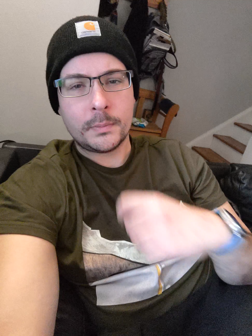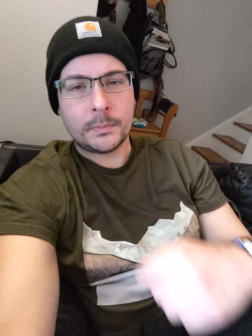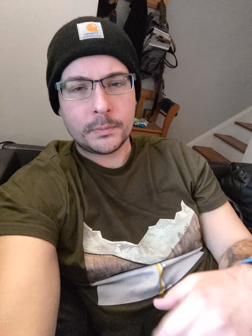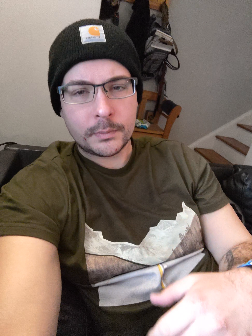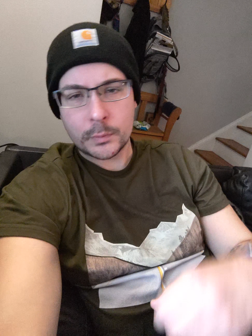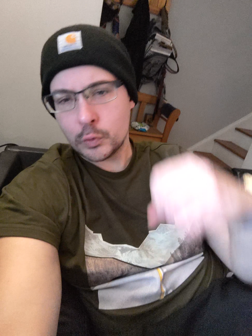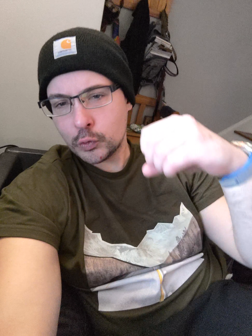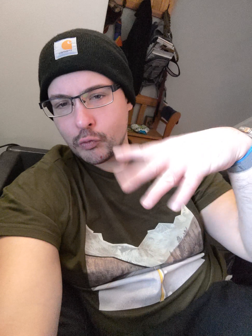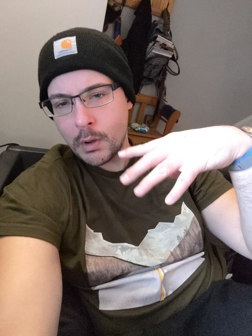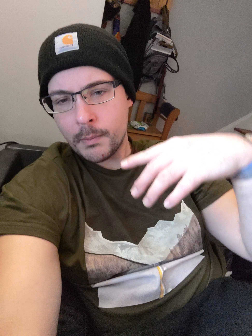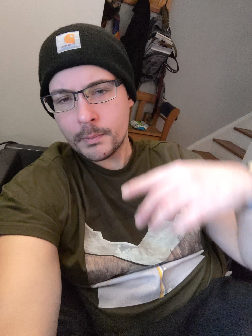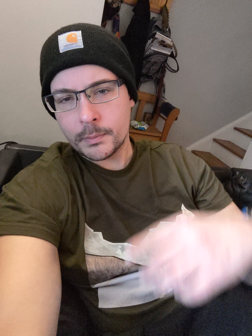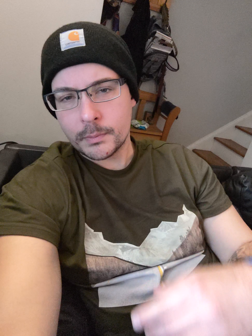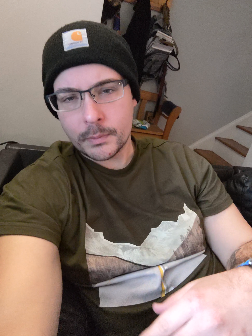drop